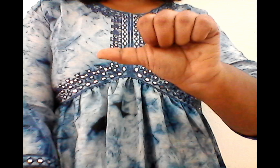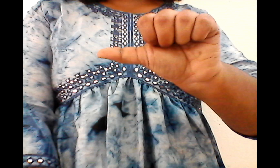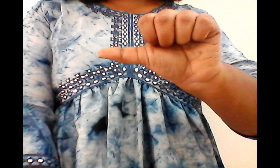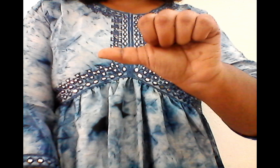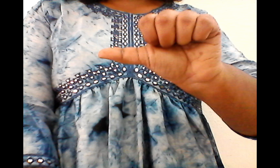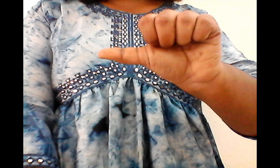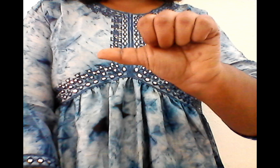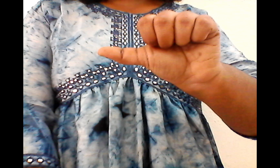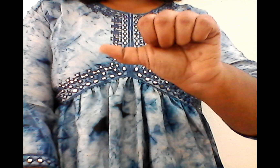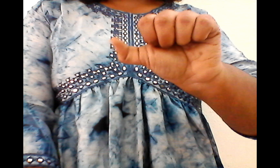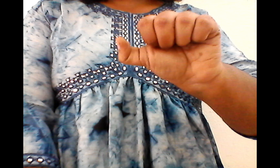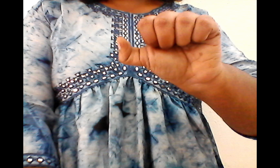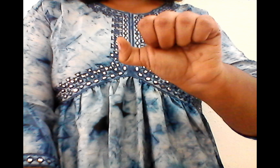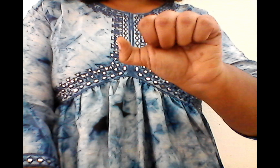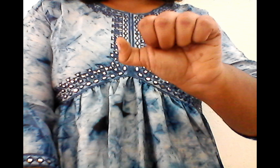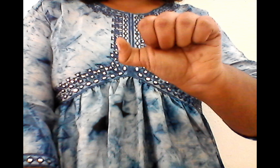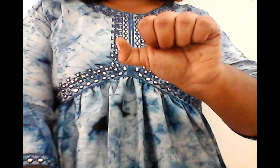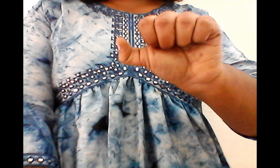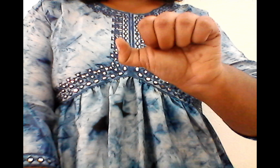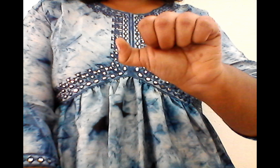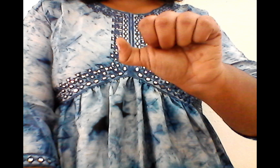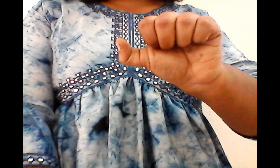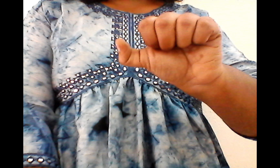ഏ